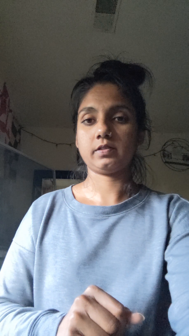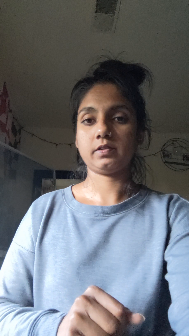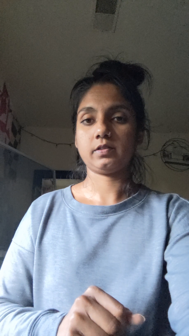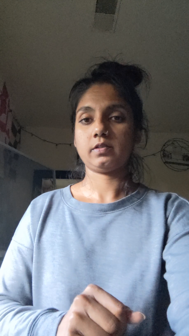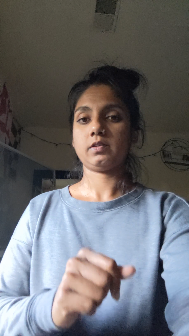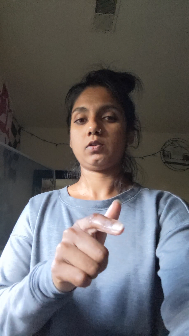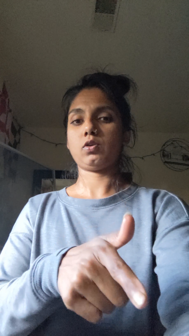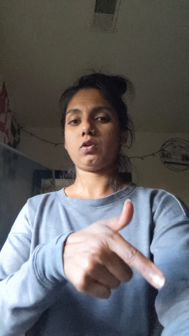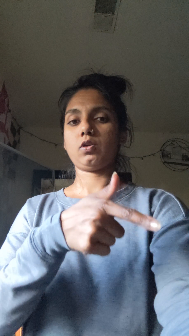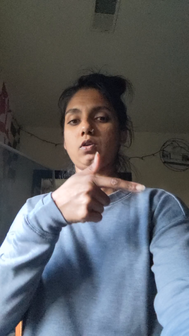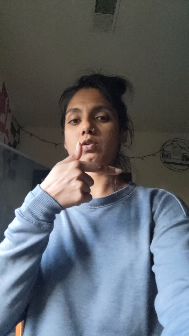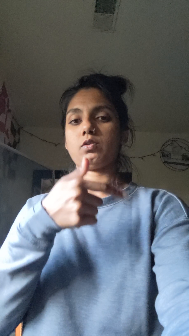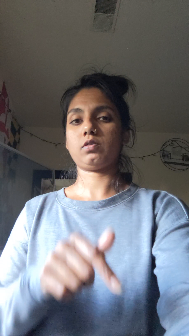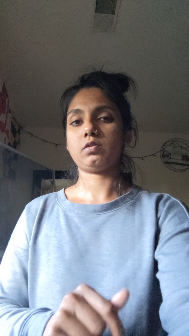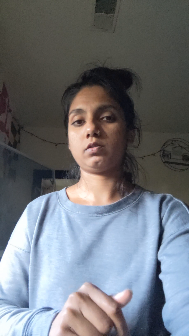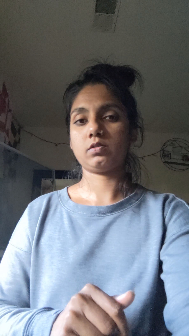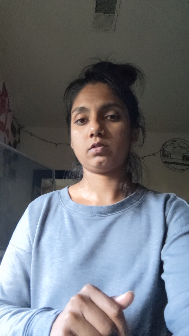long